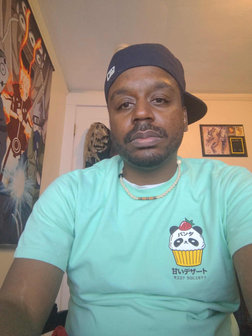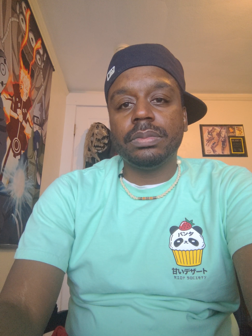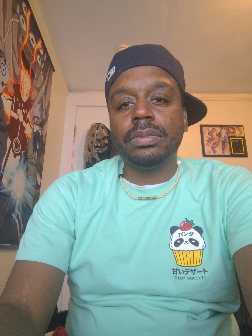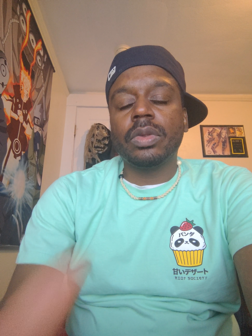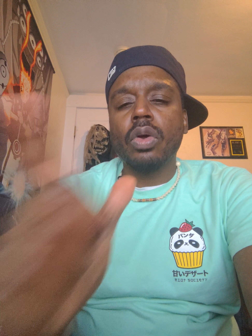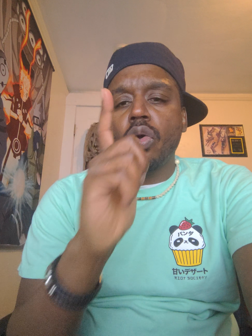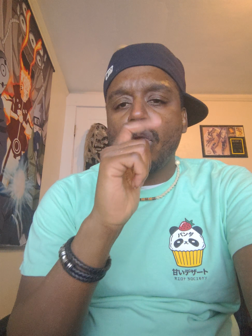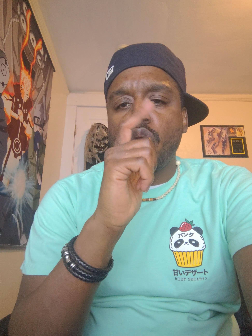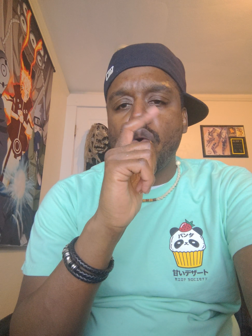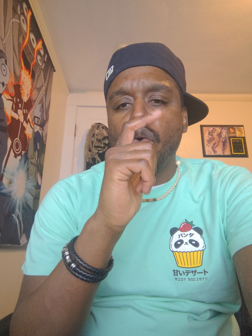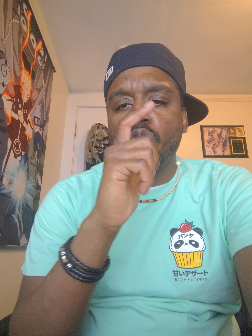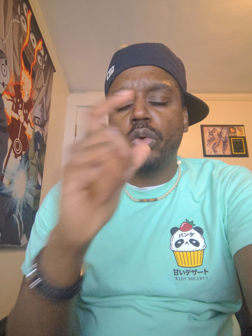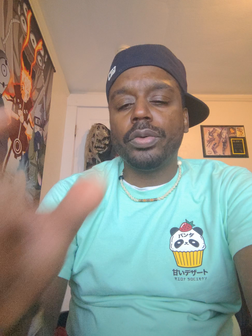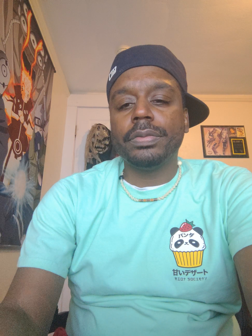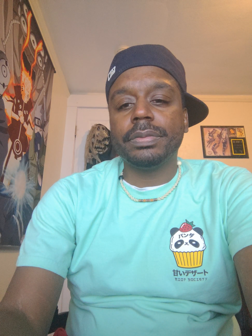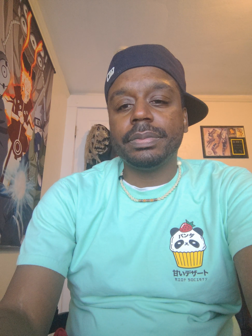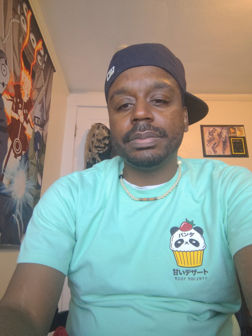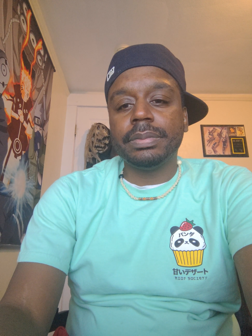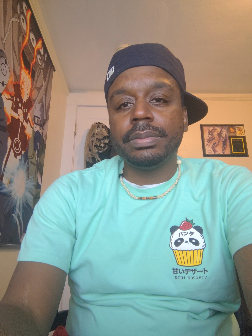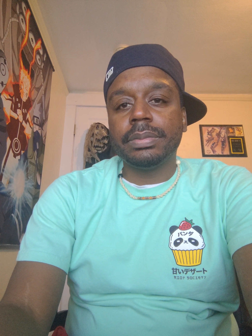who